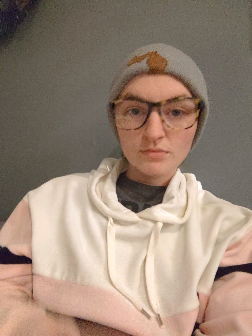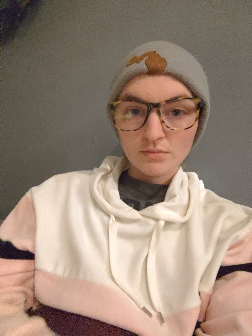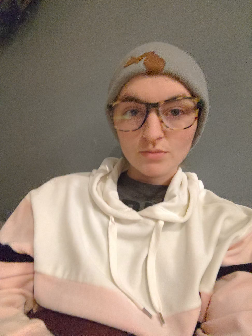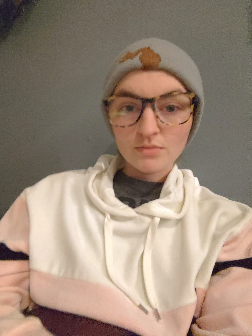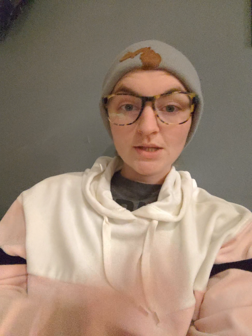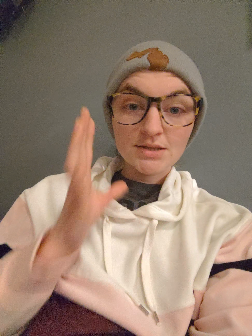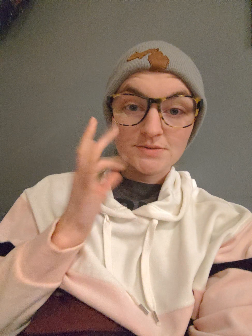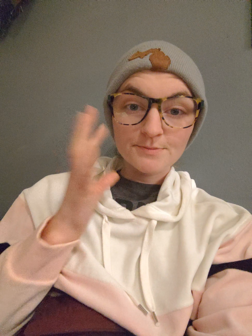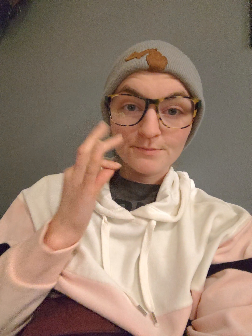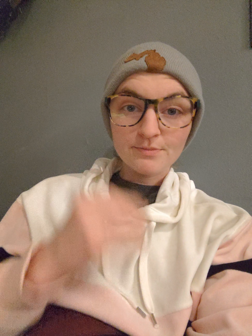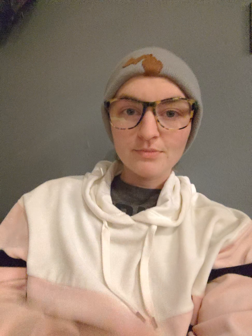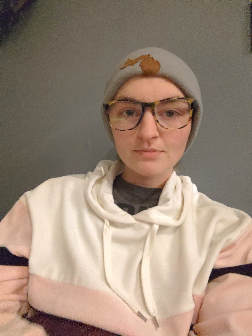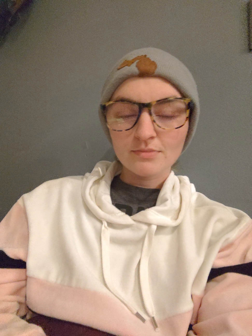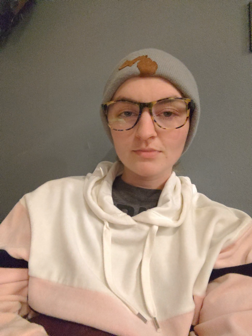cat